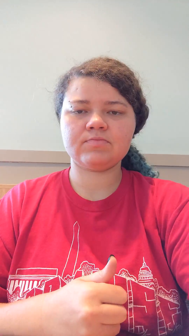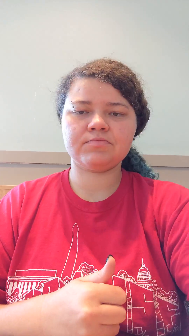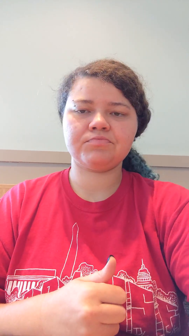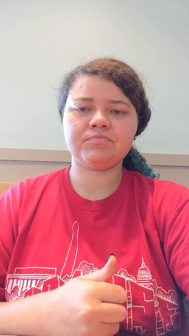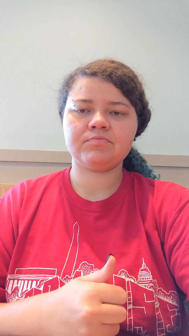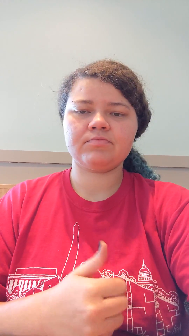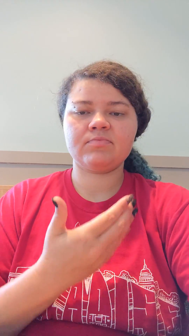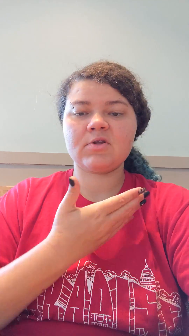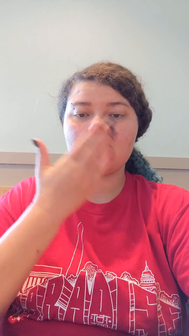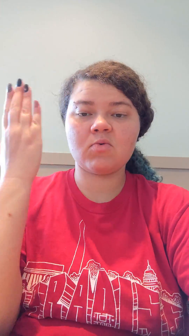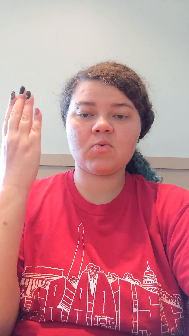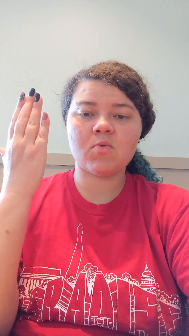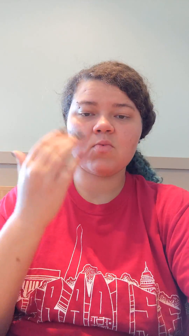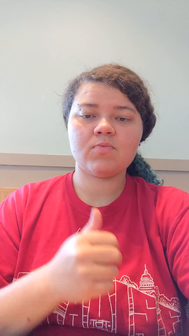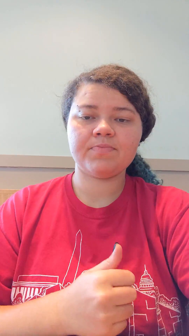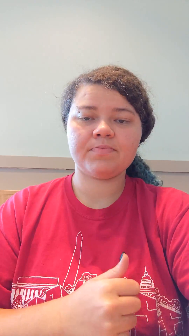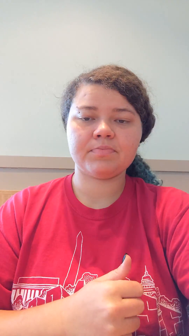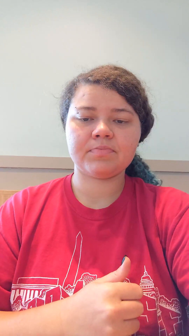all gone